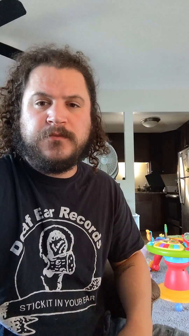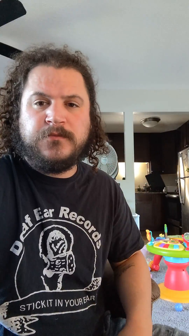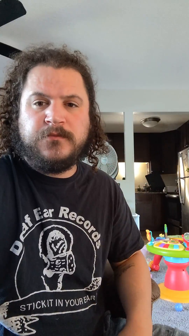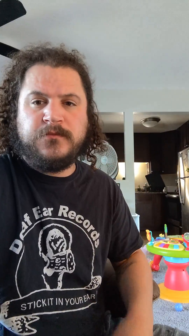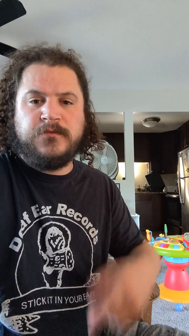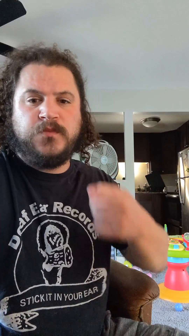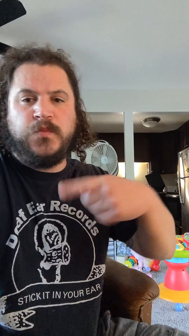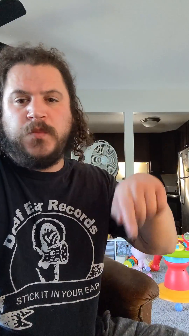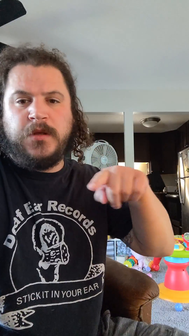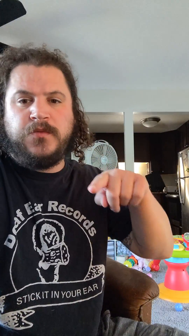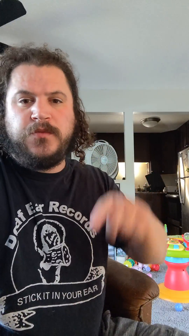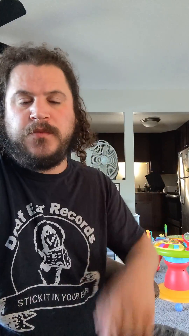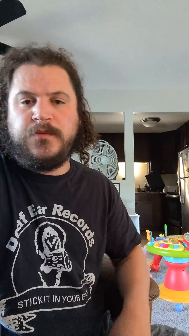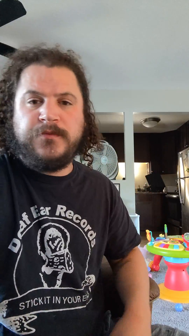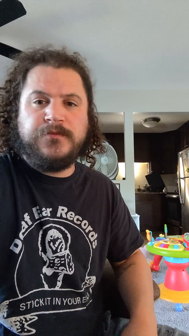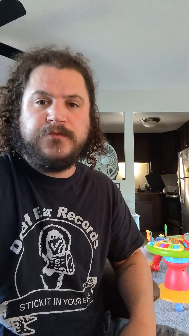around